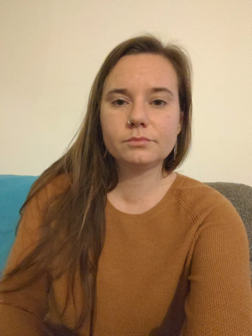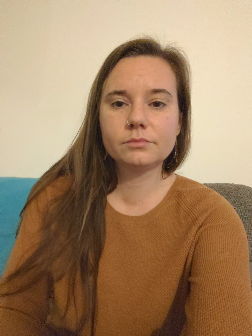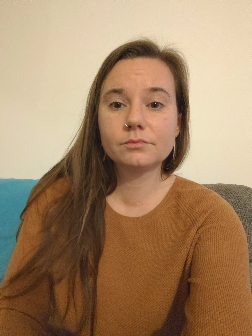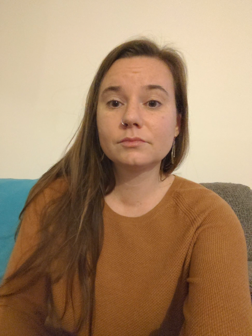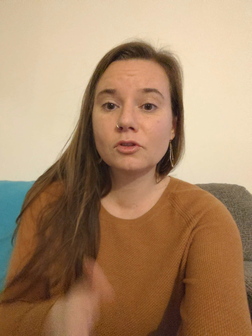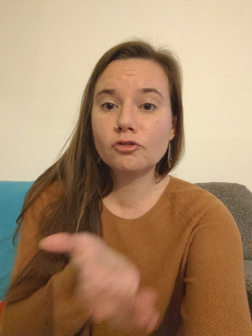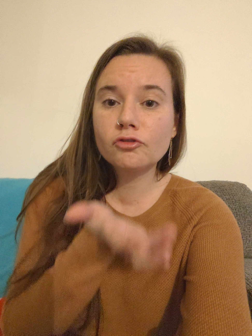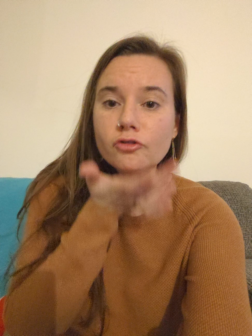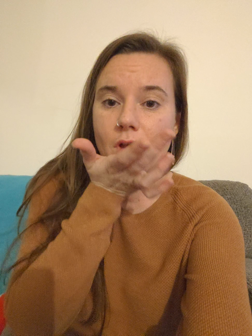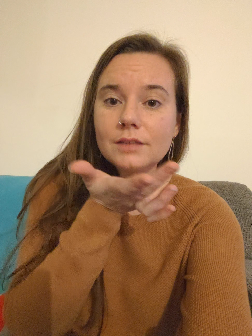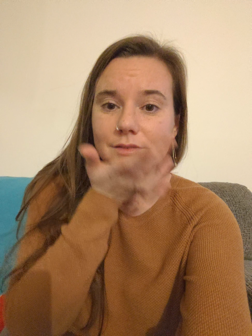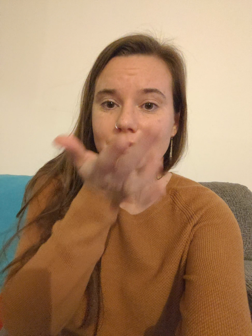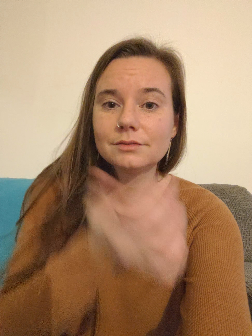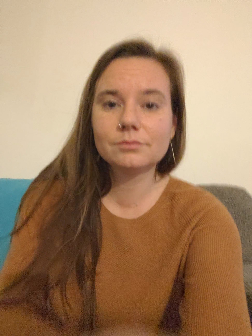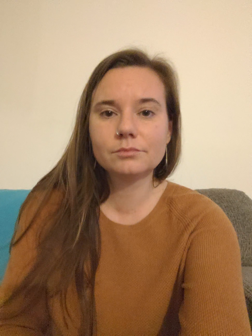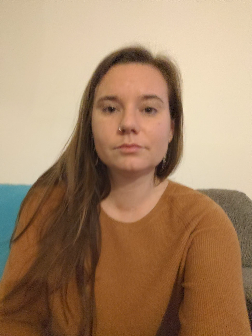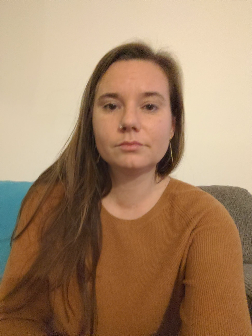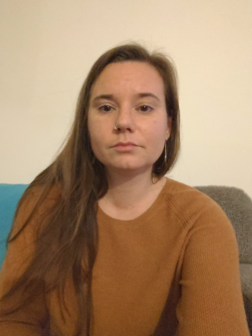grass